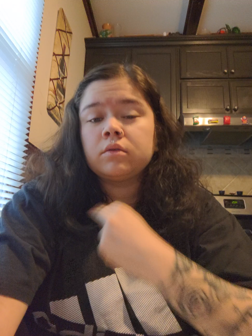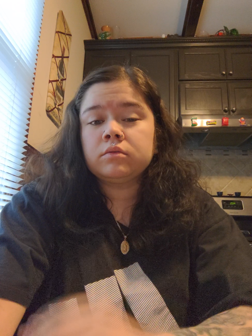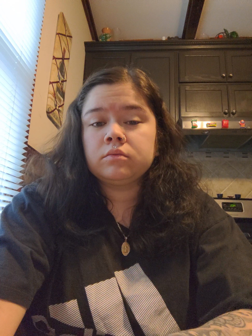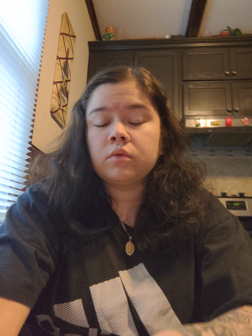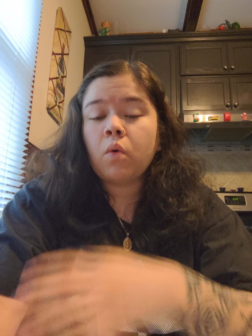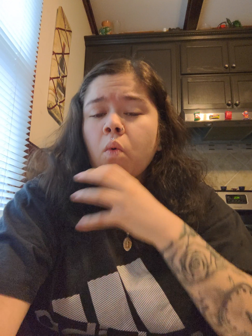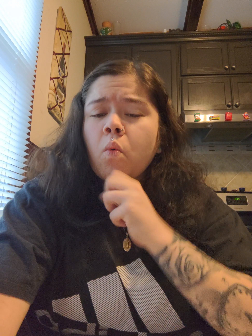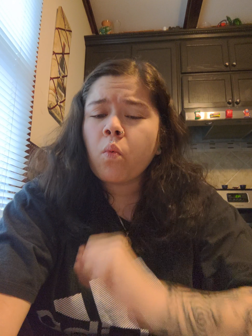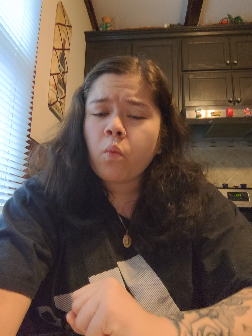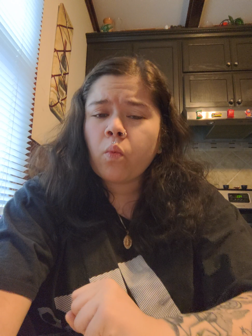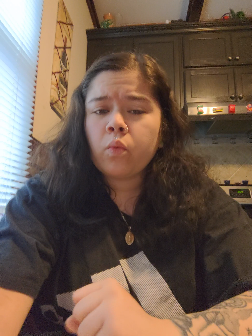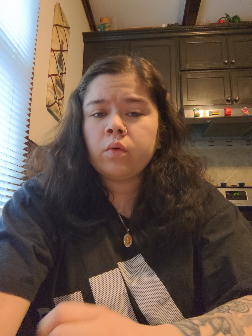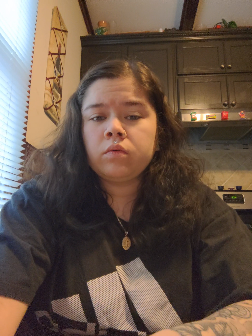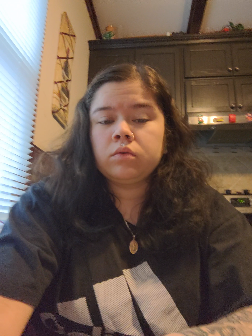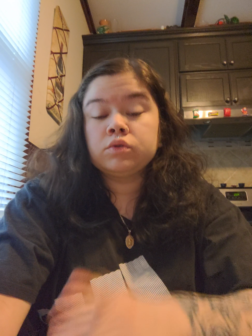old